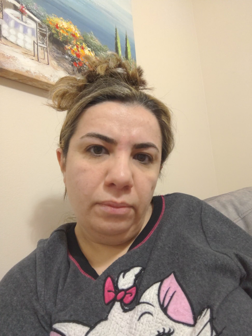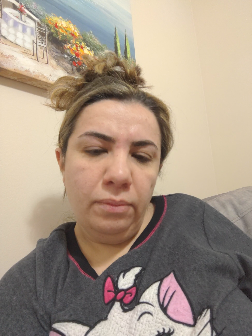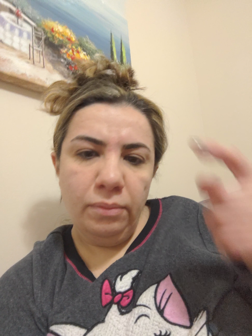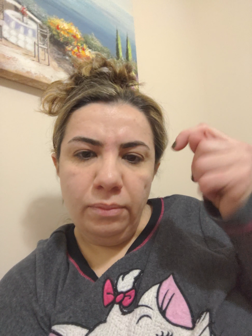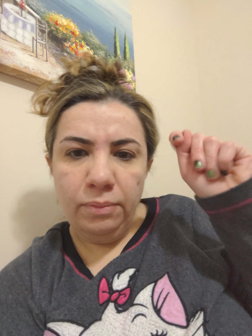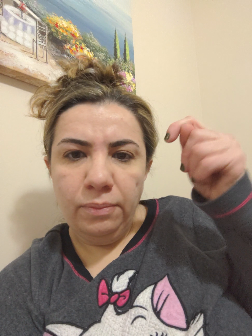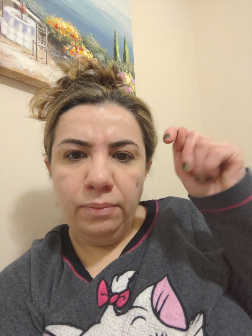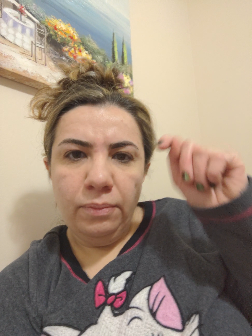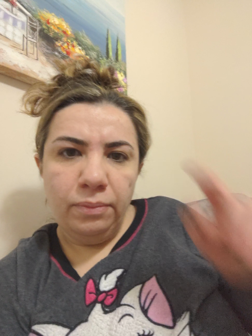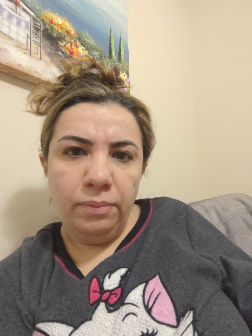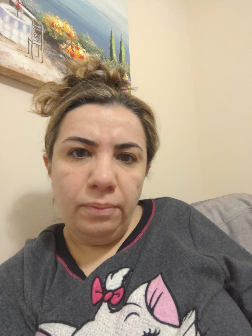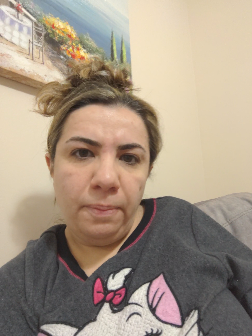toy